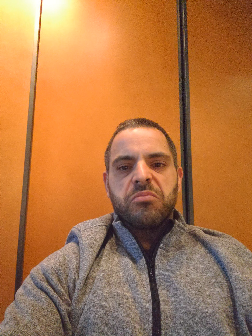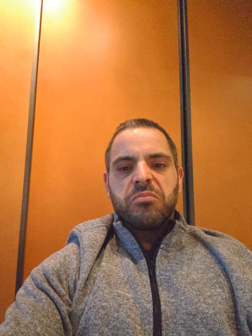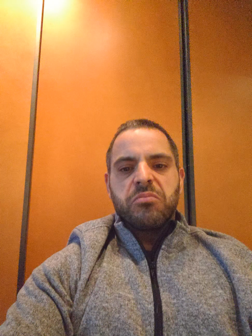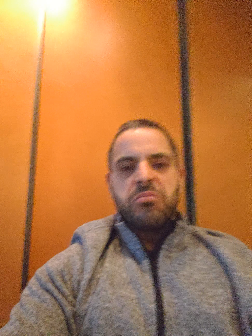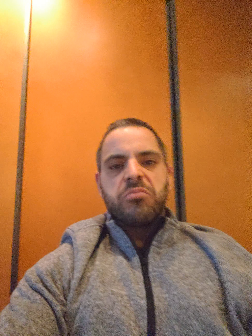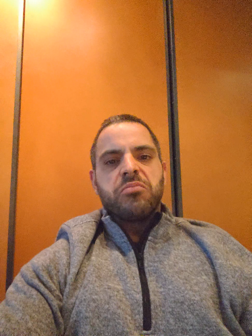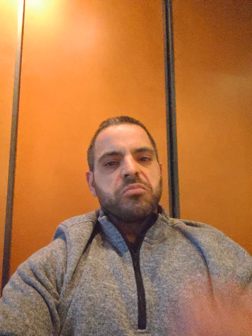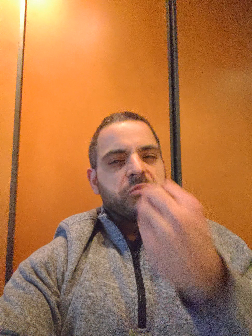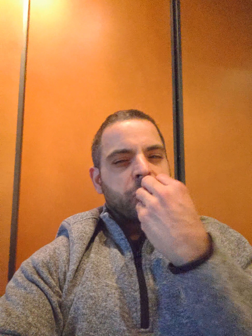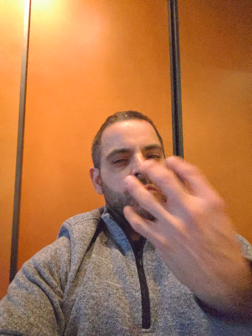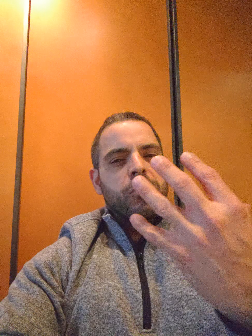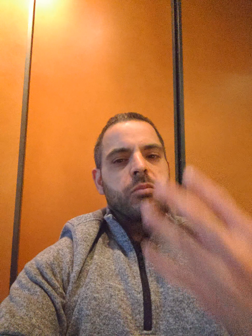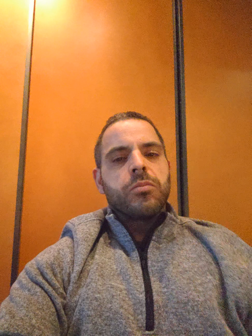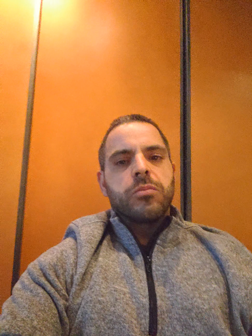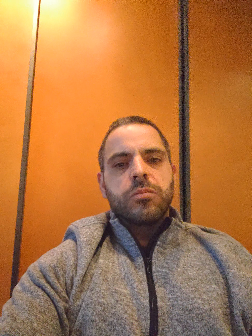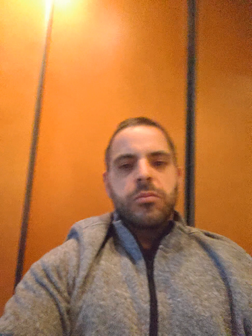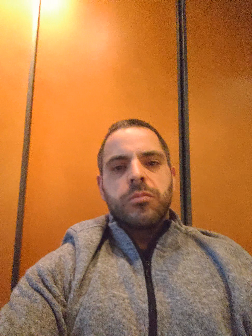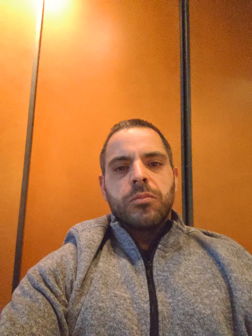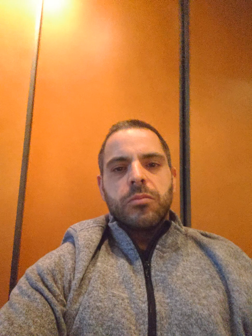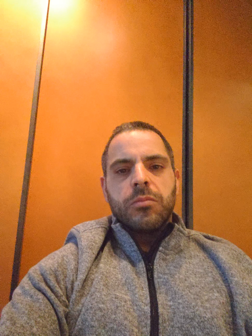blow